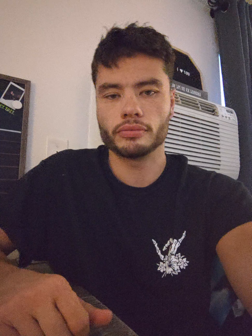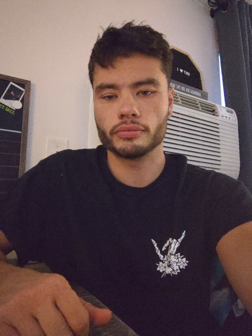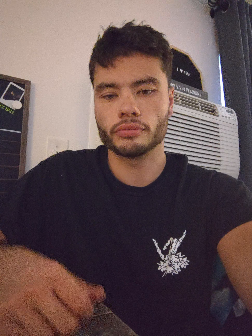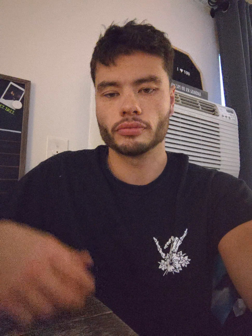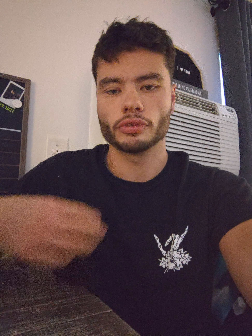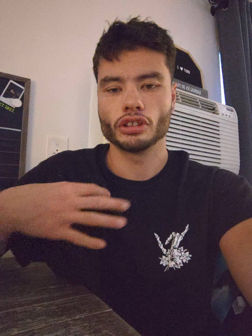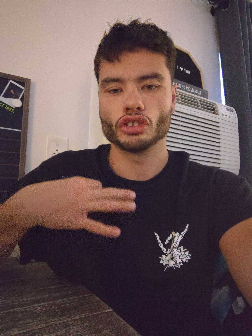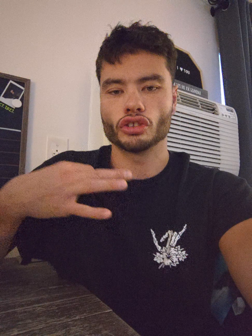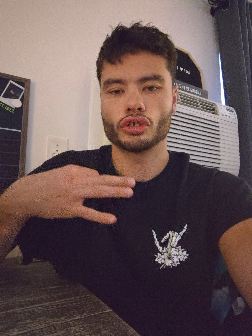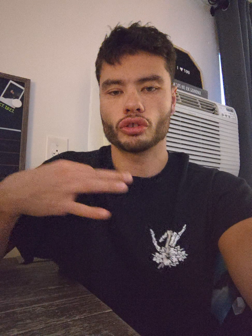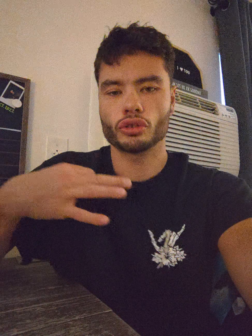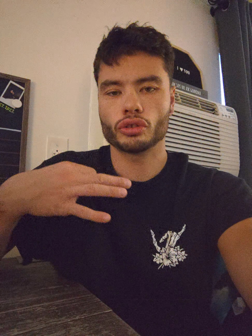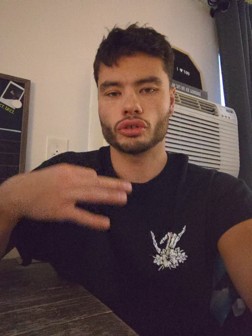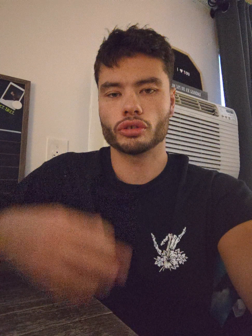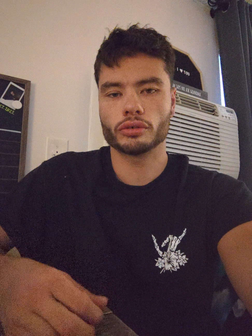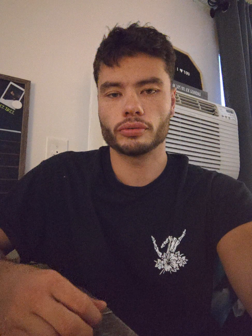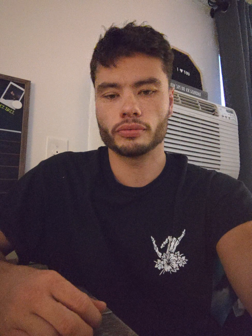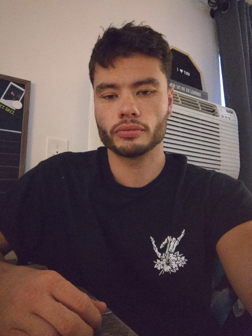shirt